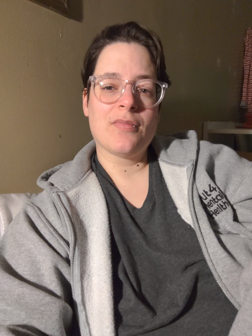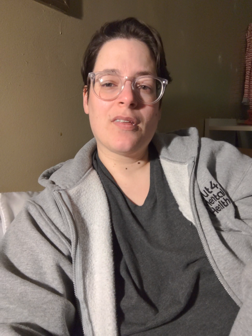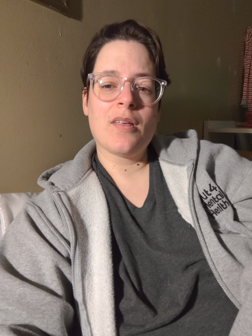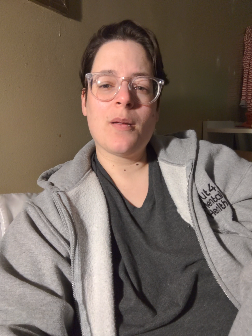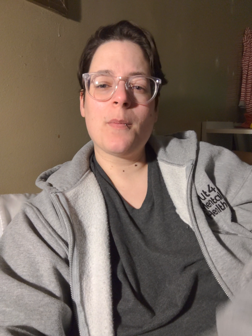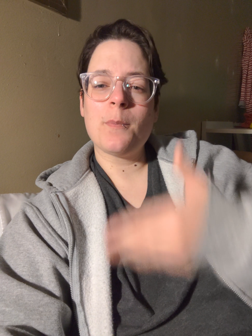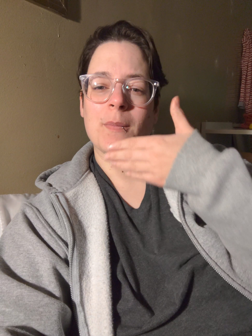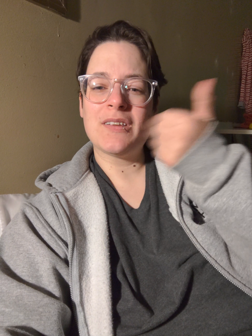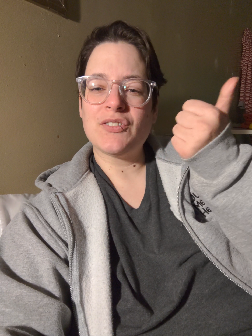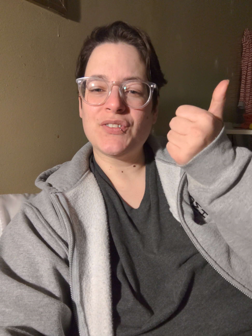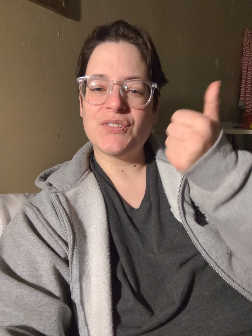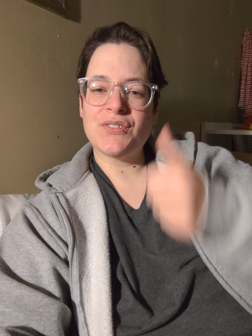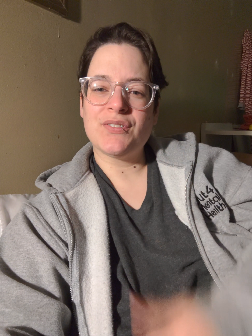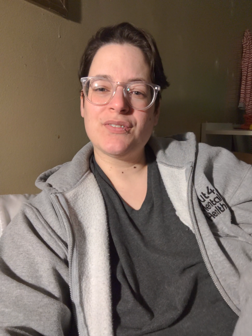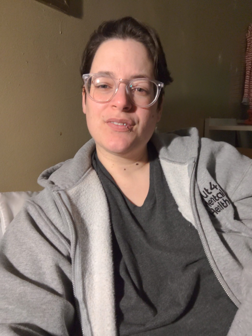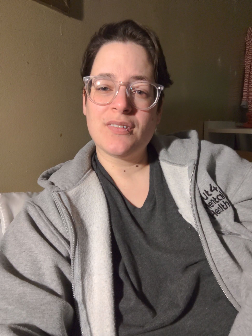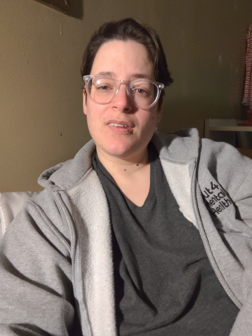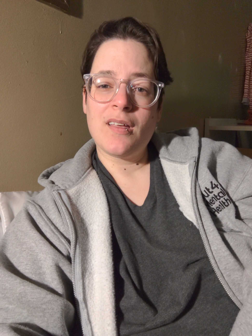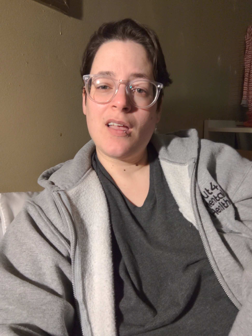better